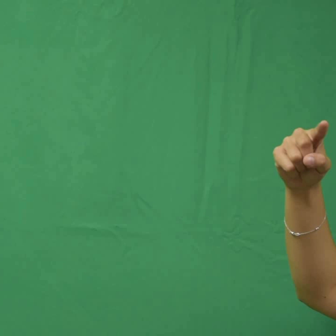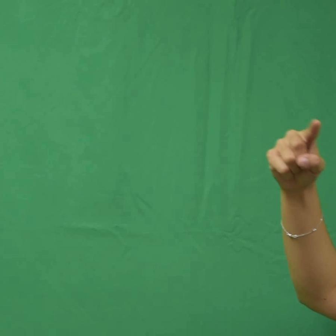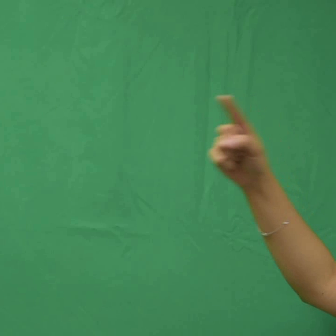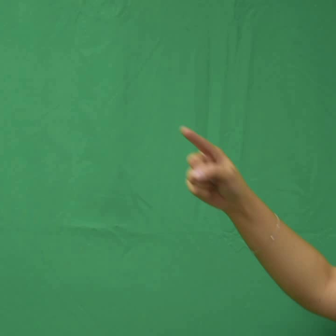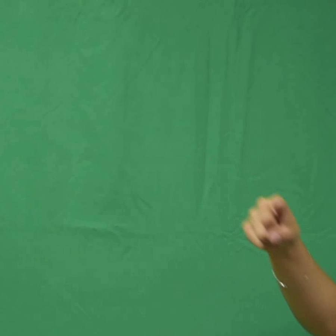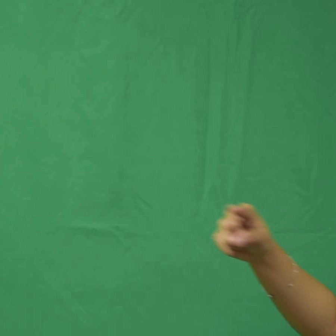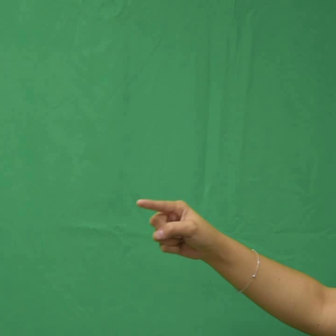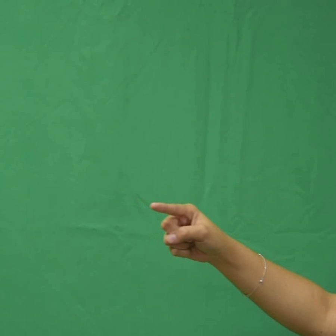Z